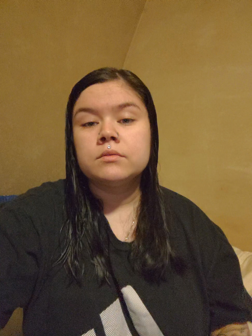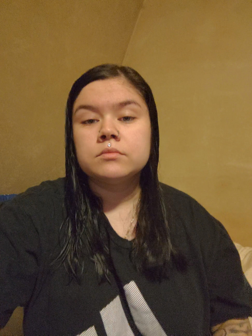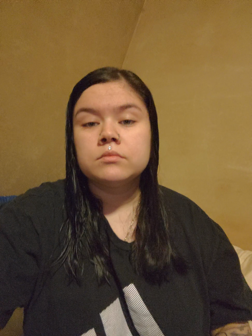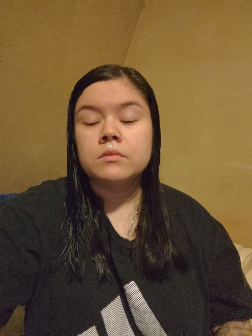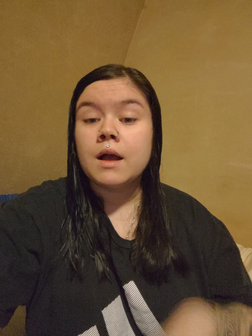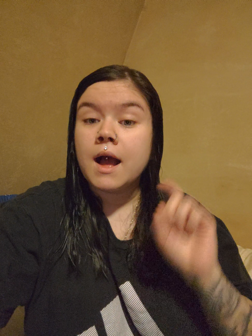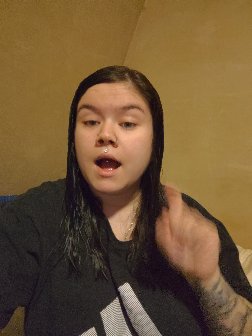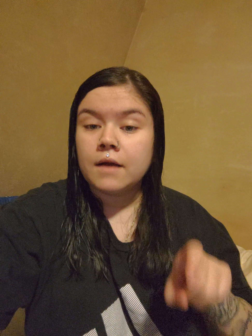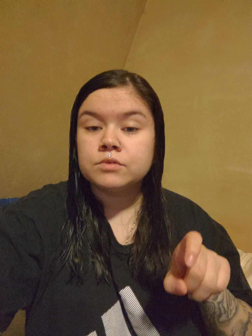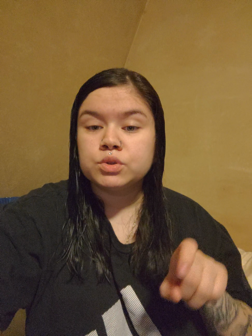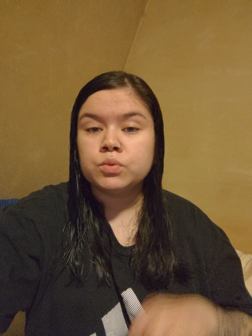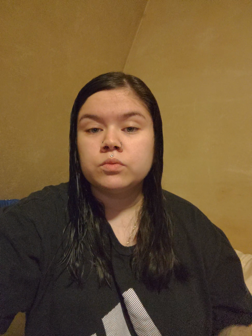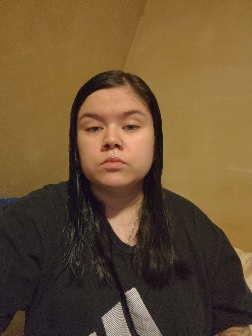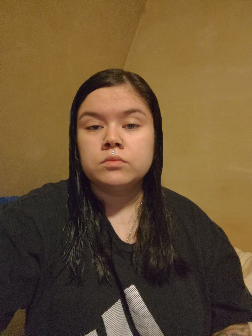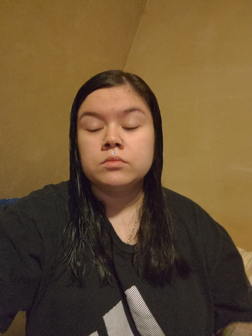have to